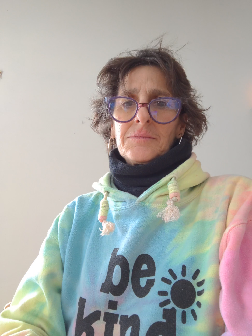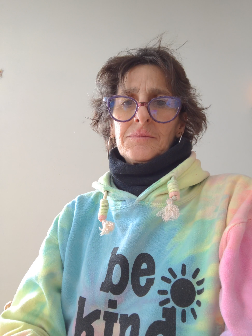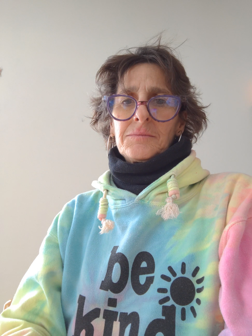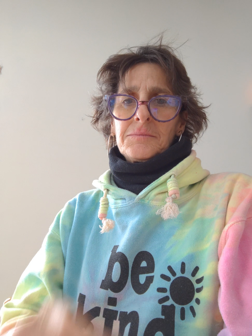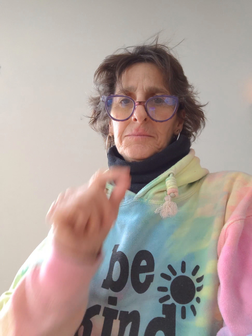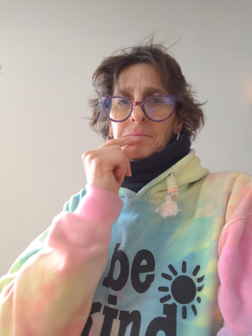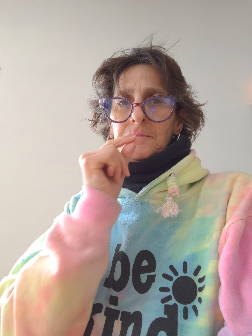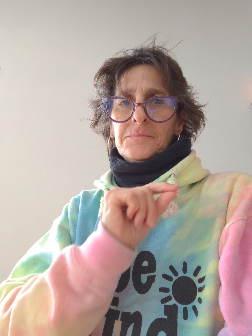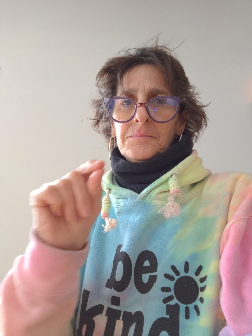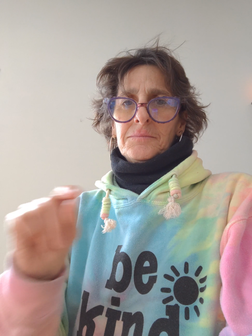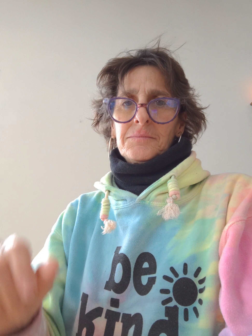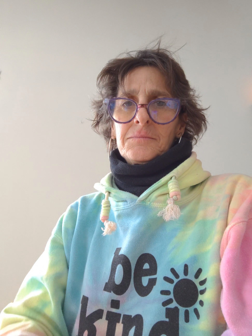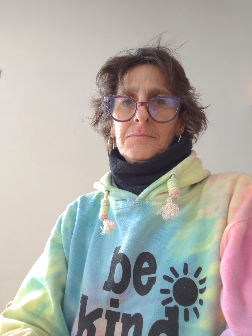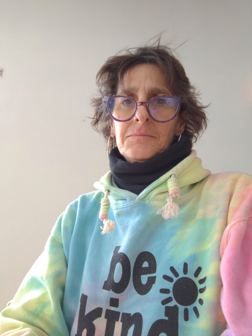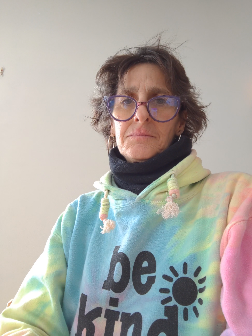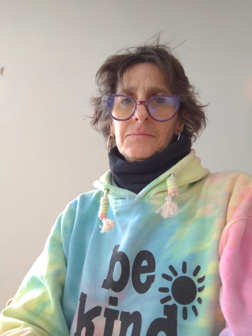pen